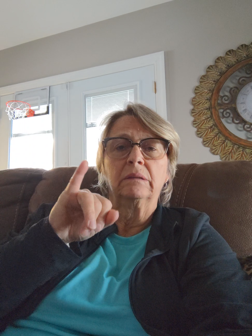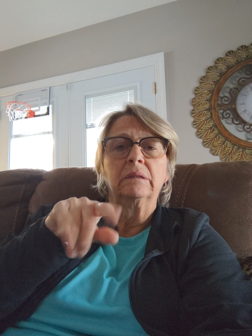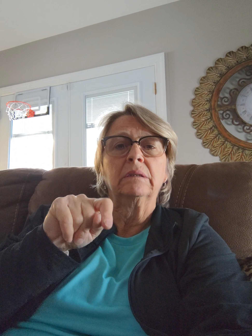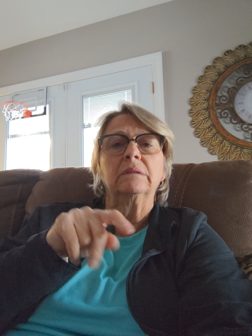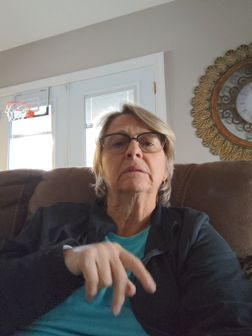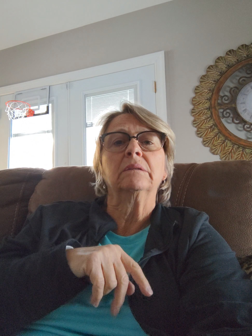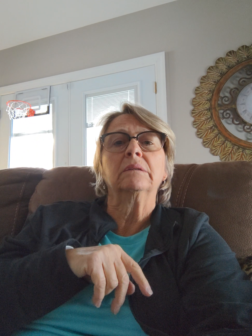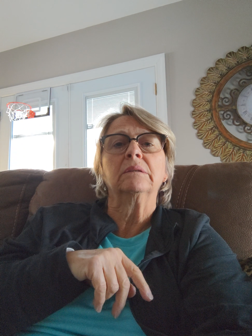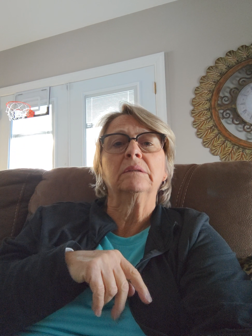he/she/it